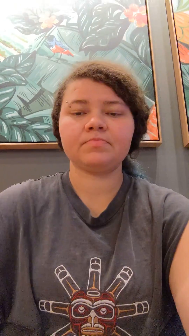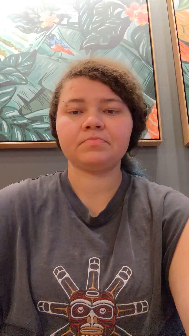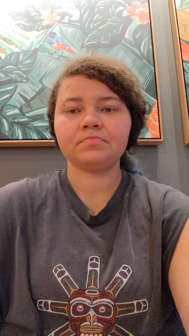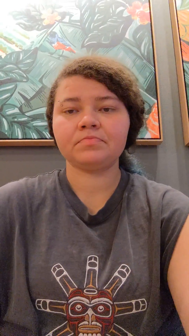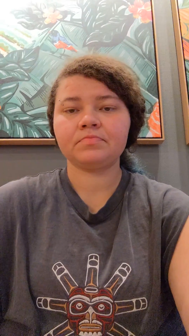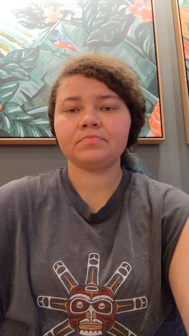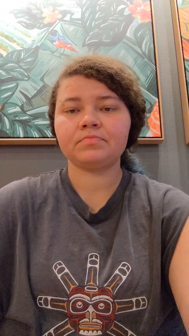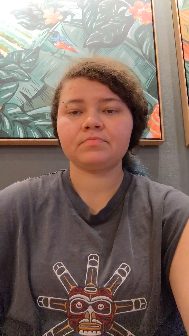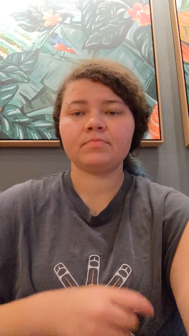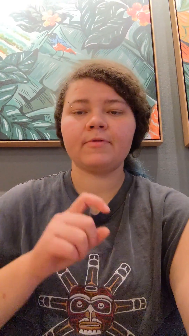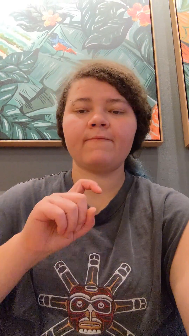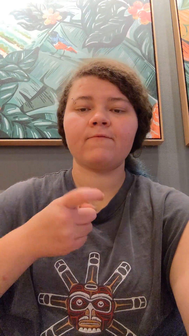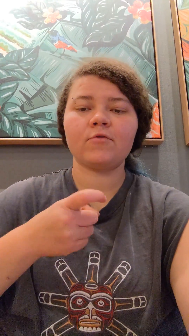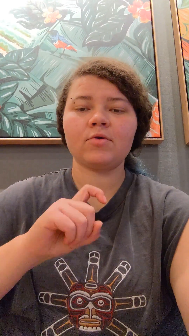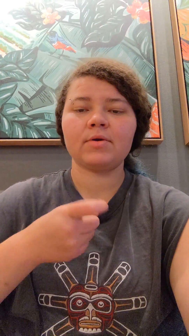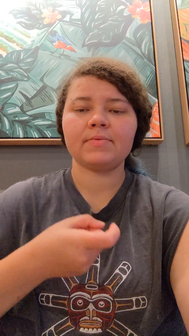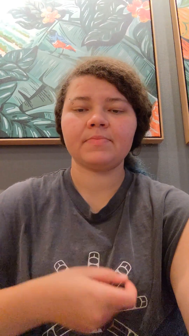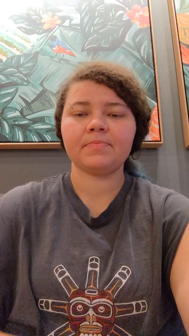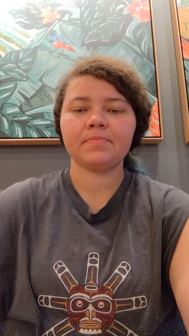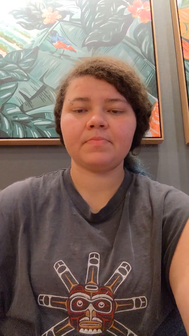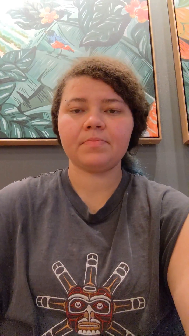friend